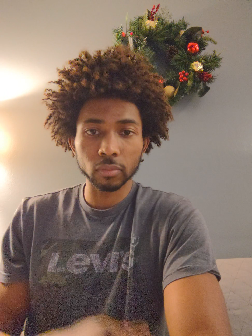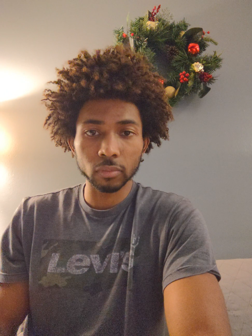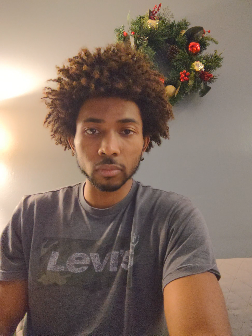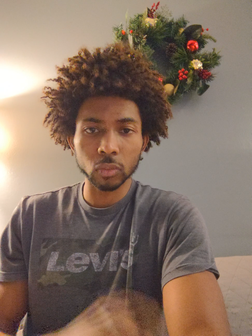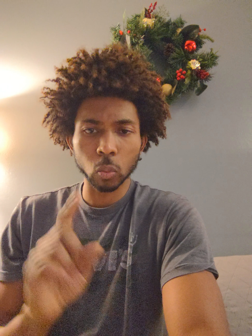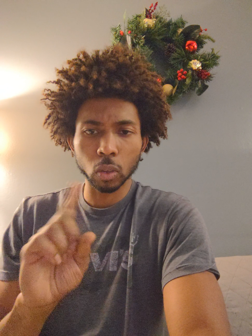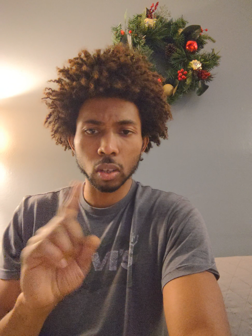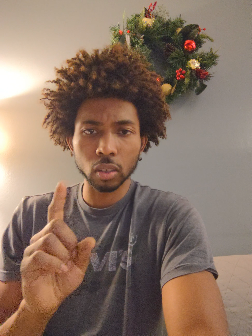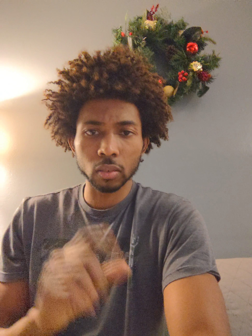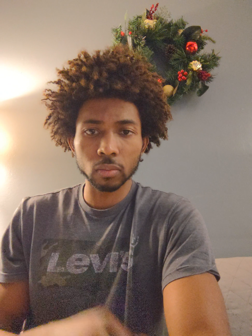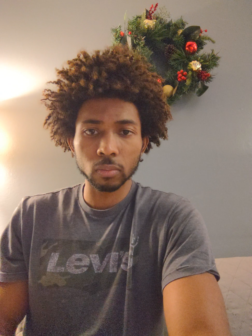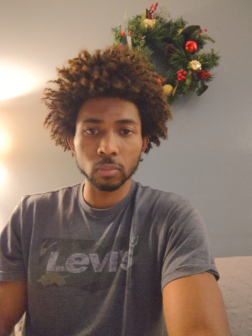where